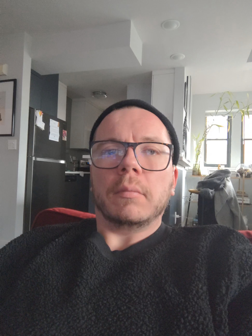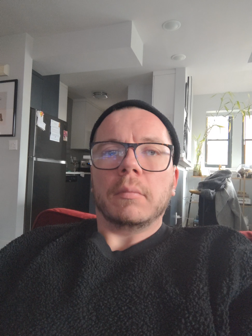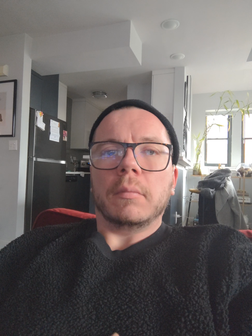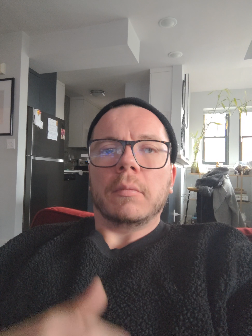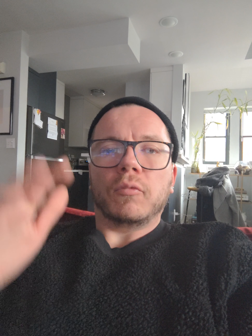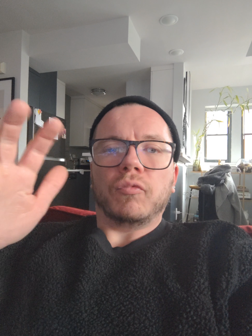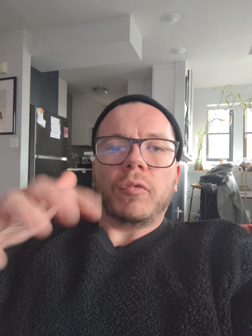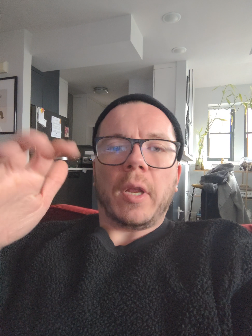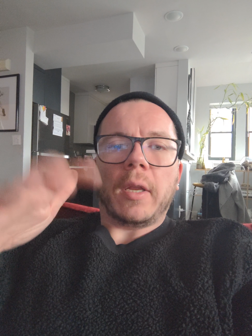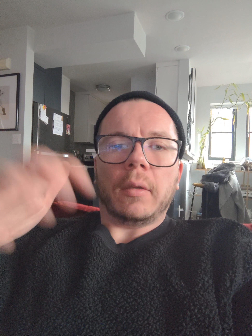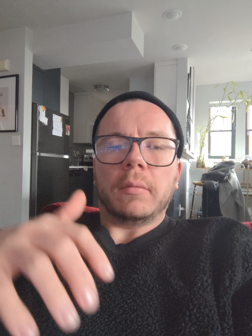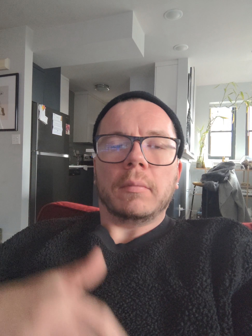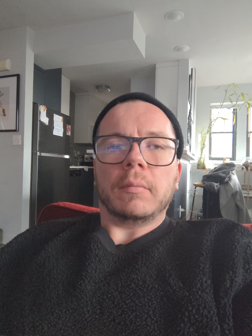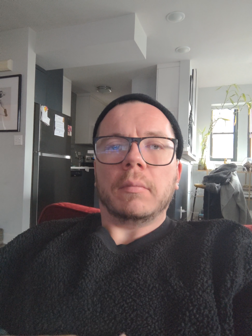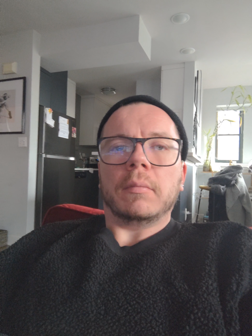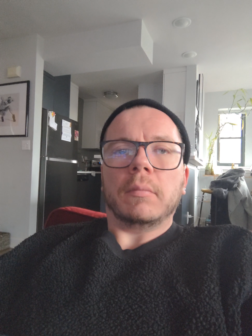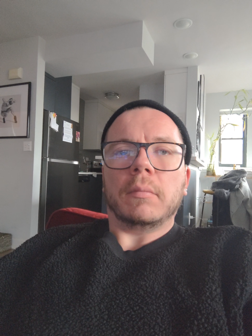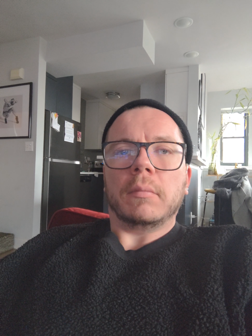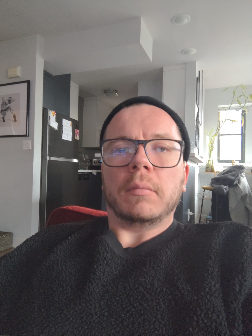rain